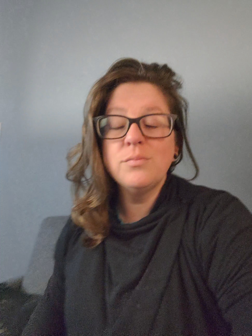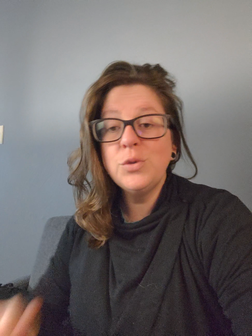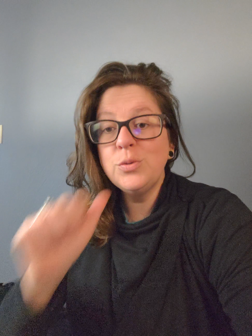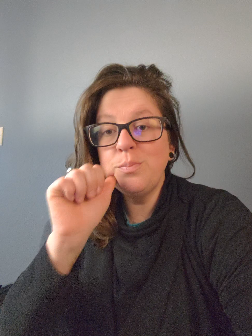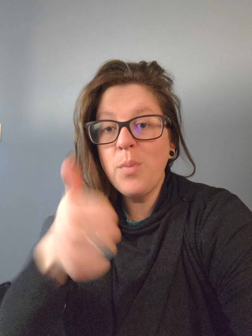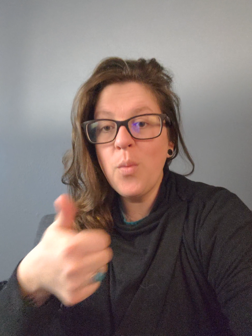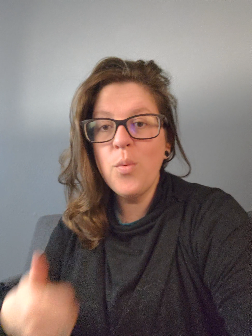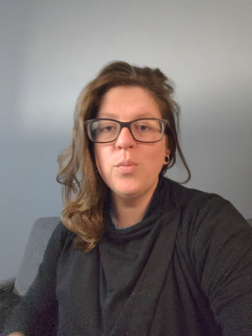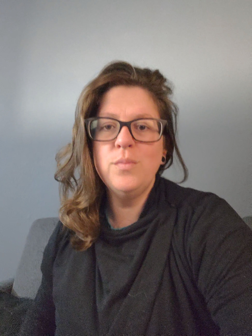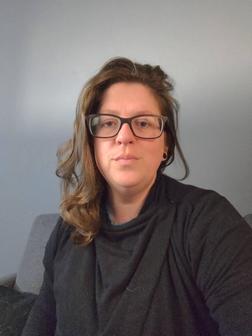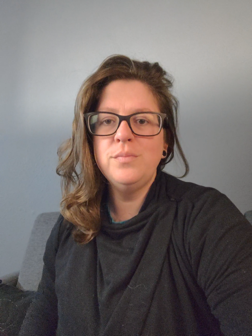tomorrow